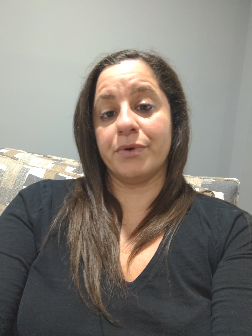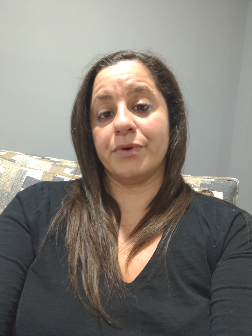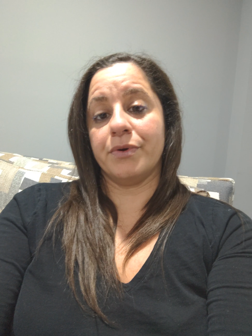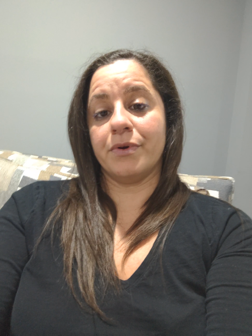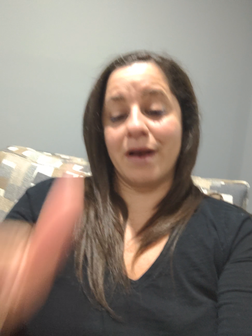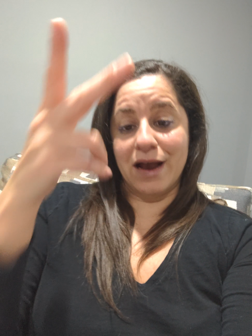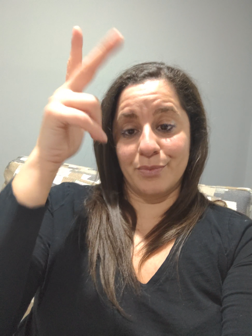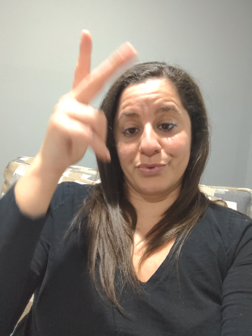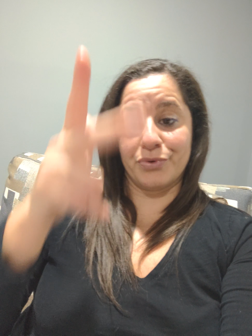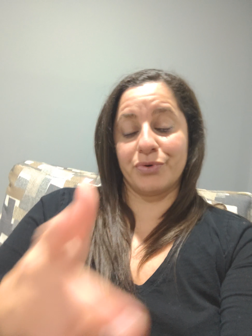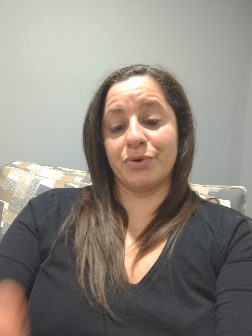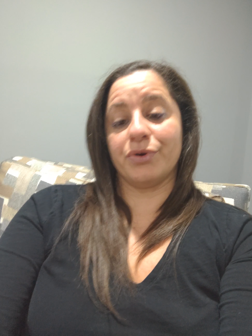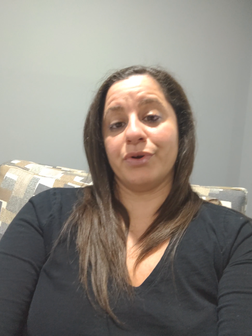helicopter